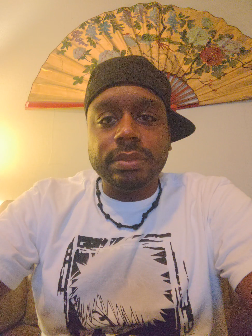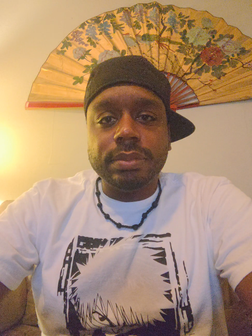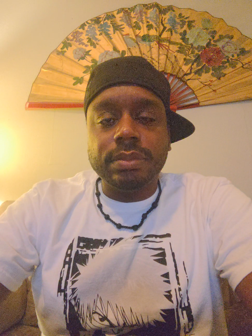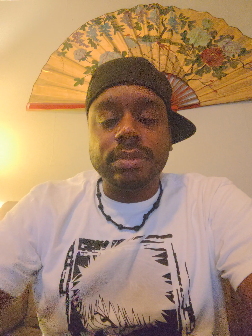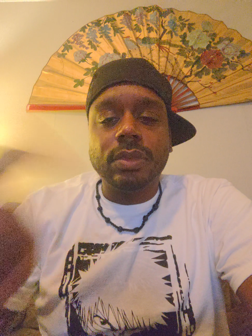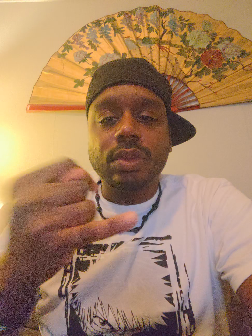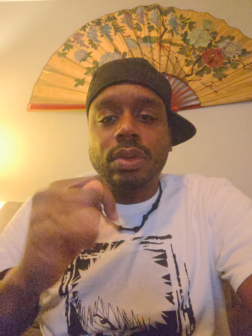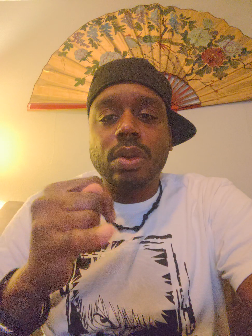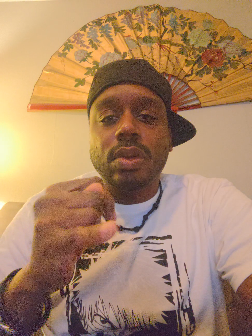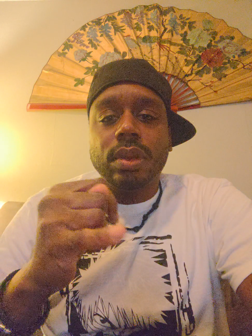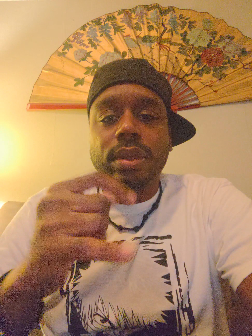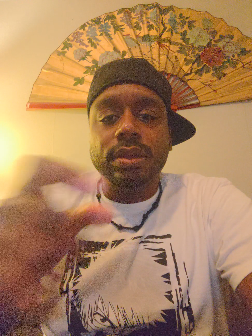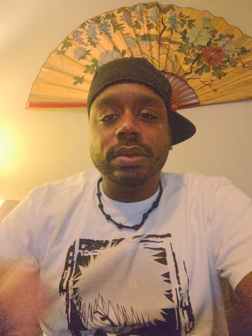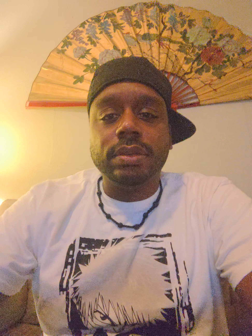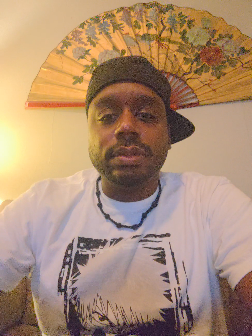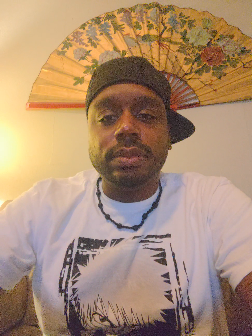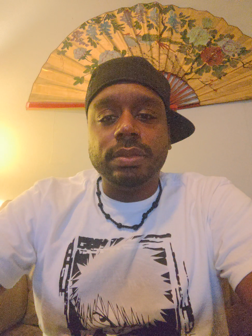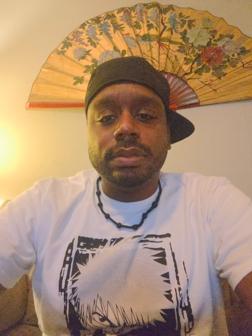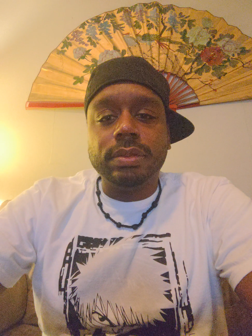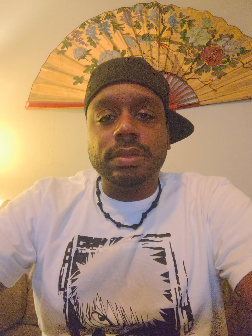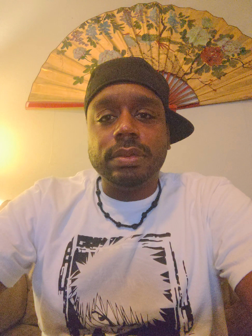toy